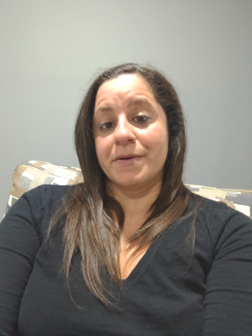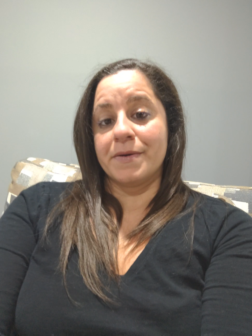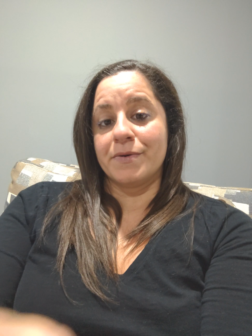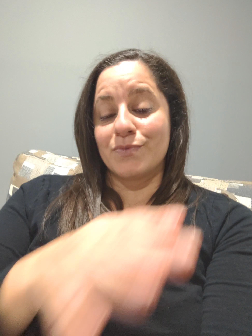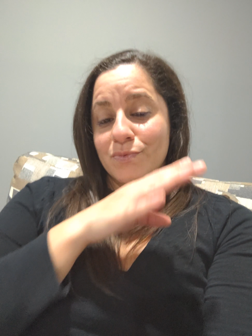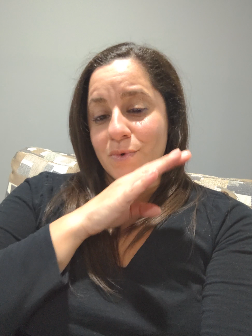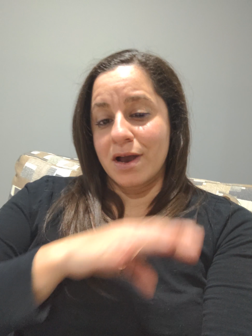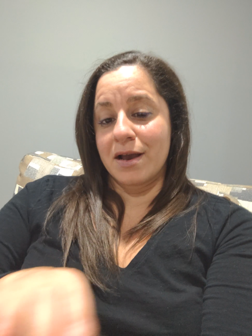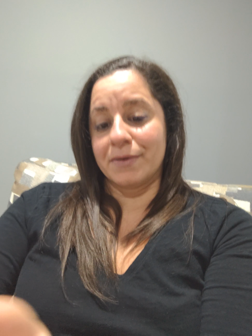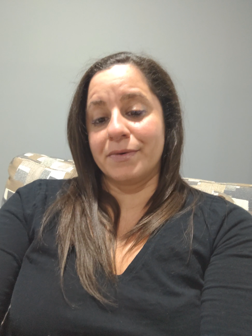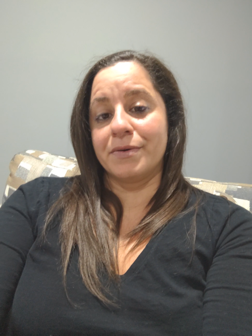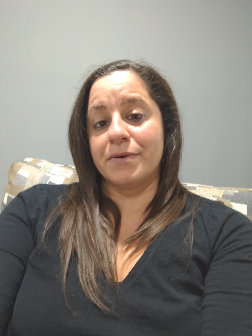quiet